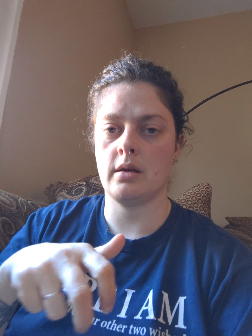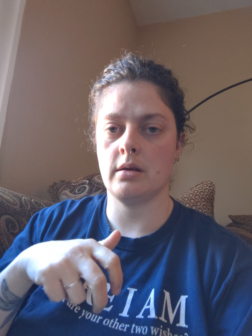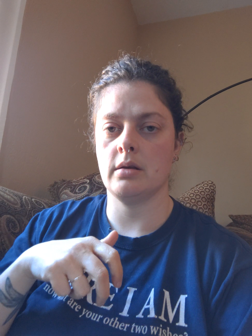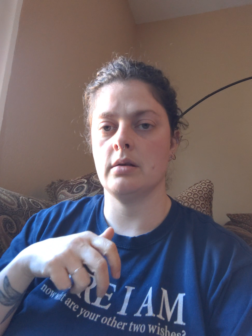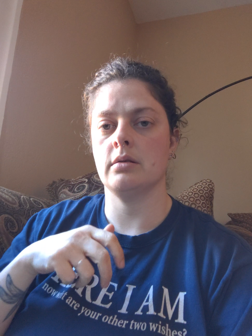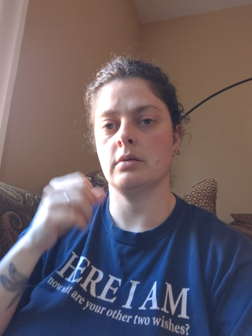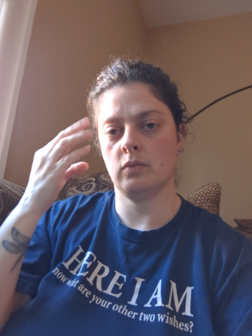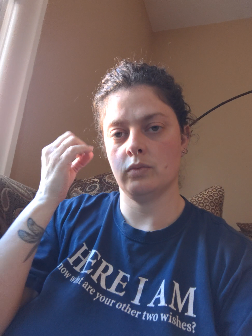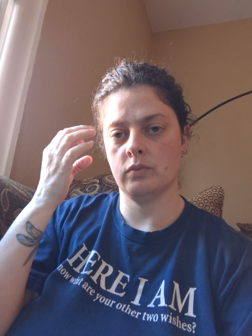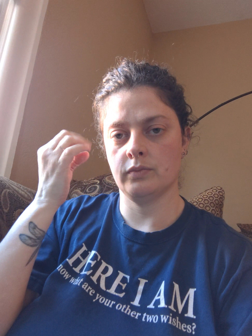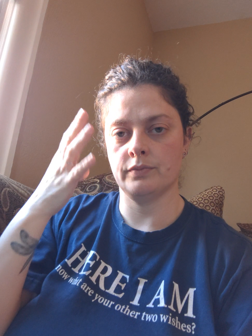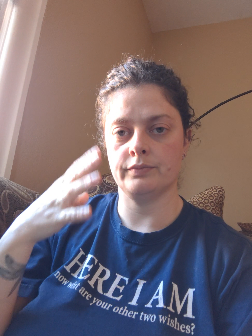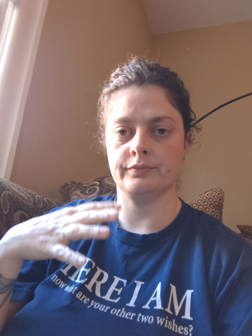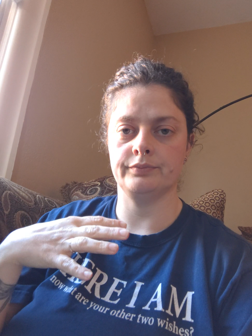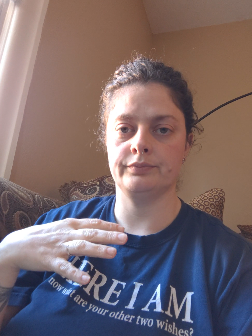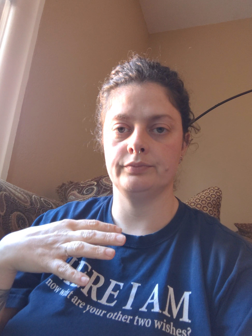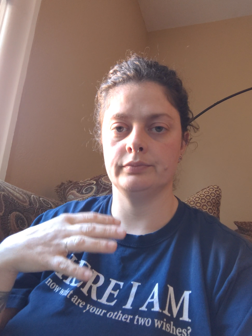shower